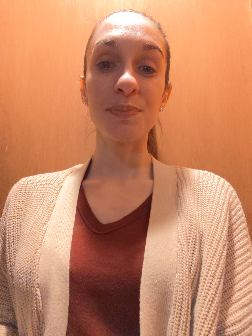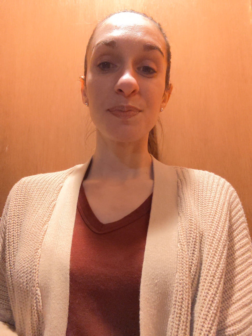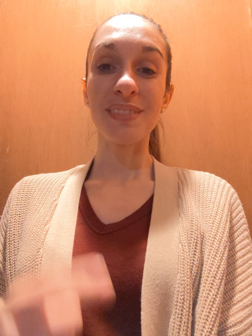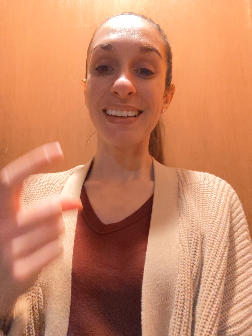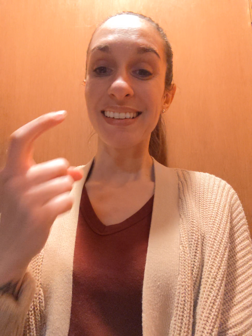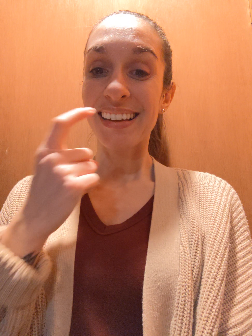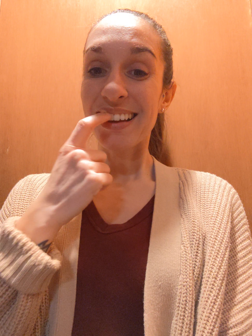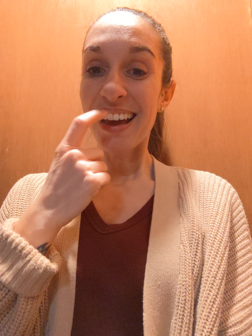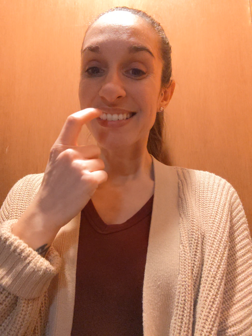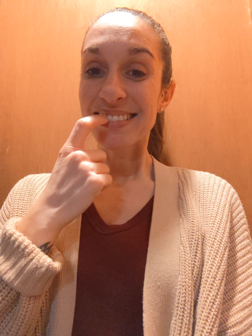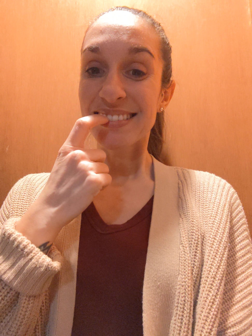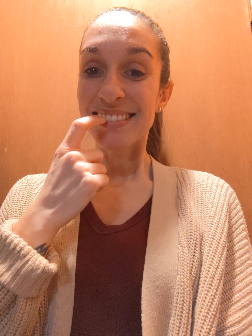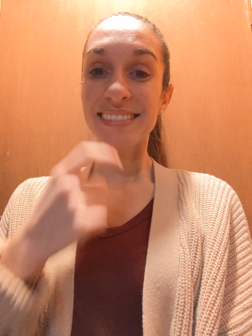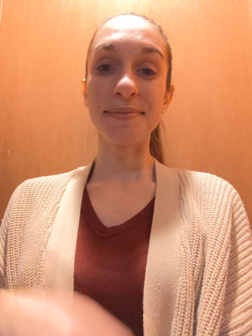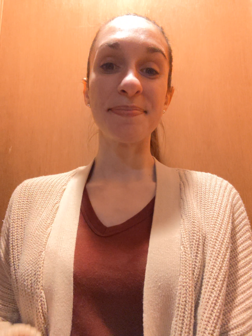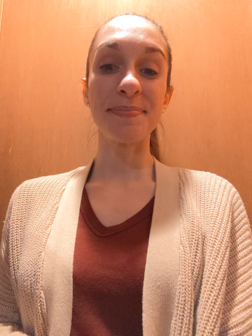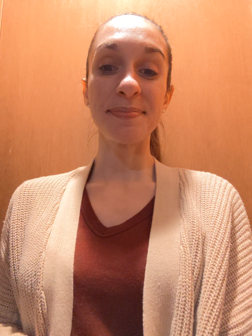window